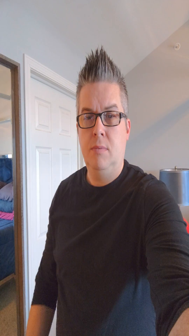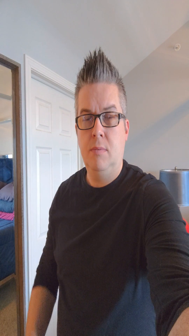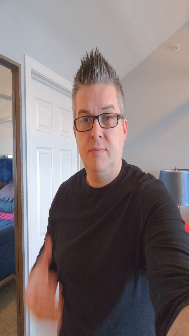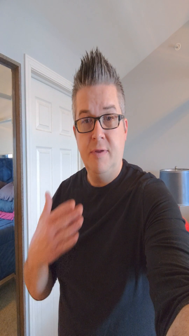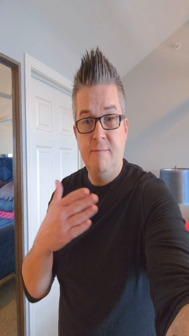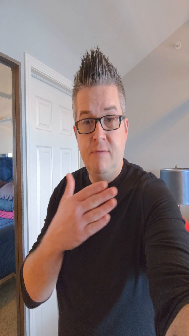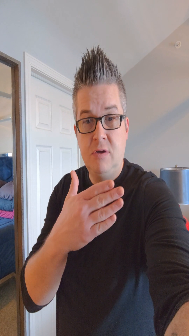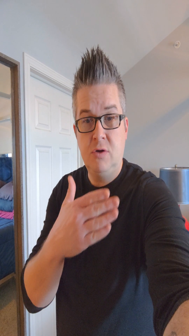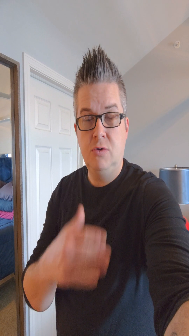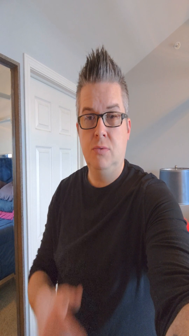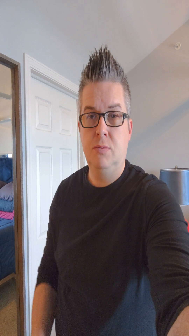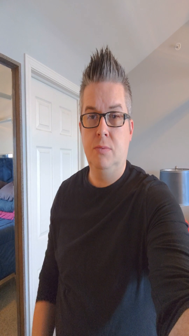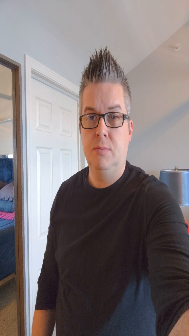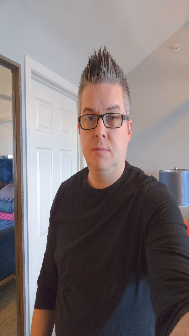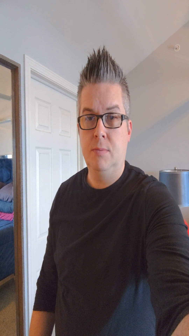fish